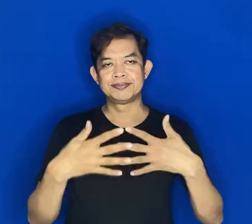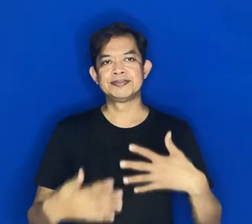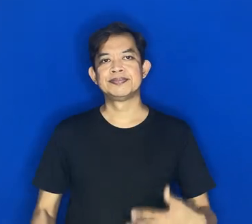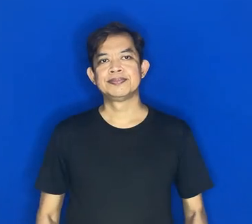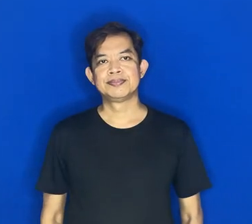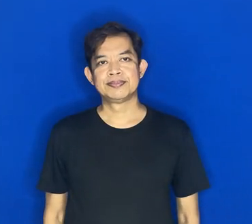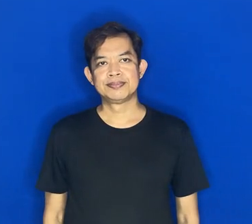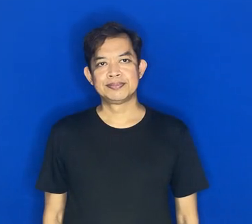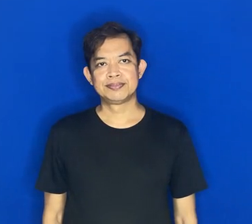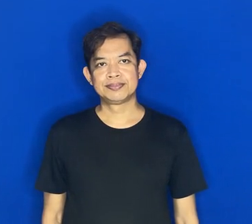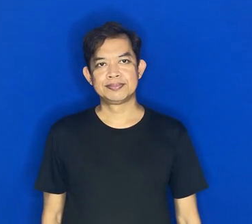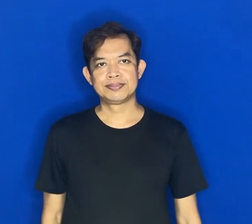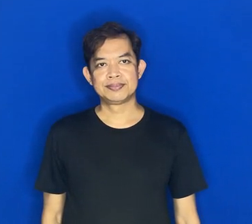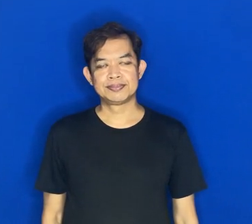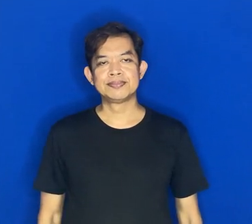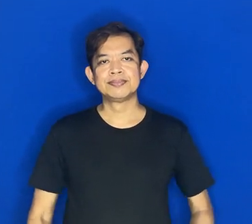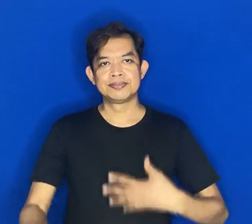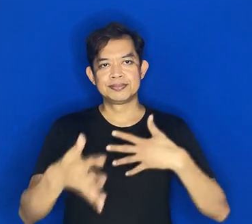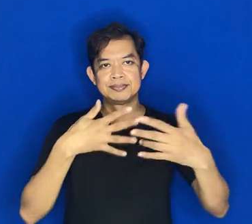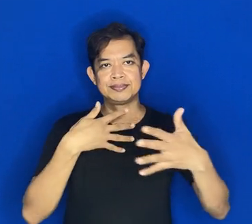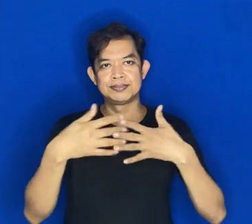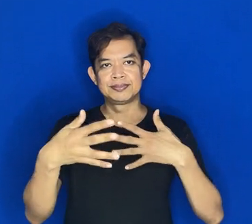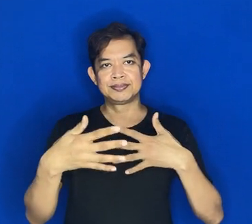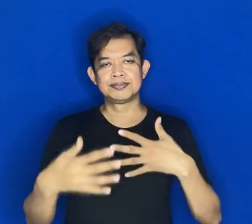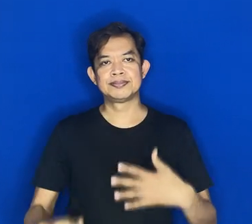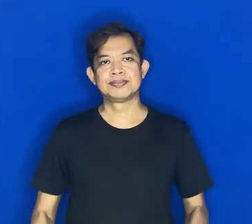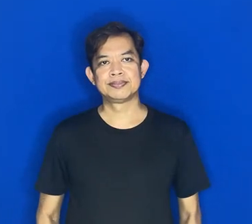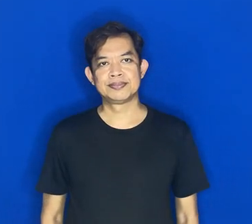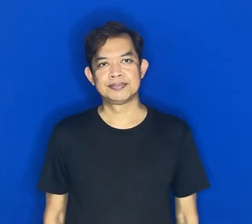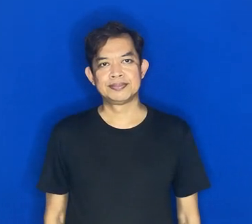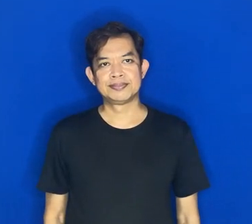brown